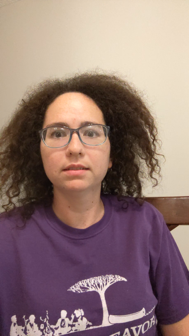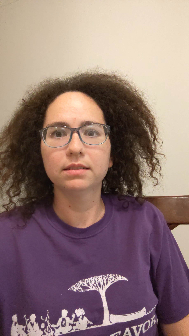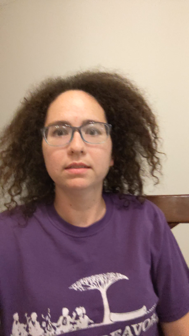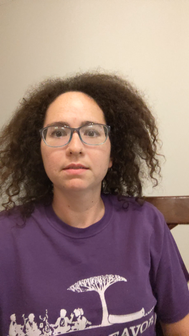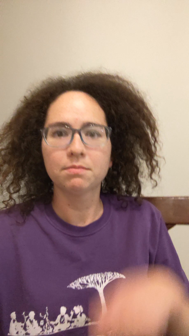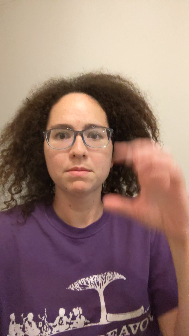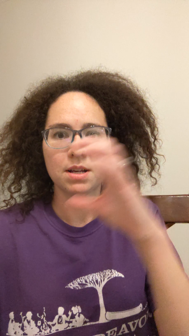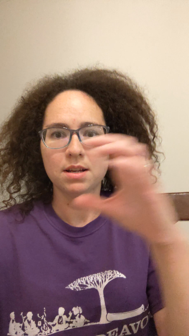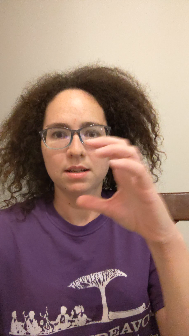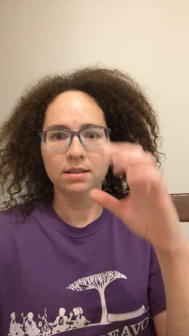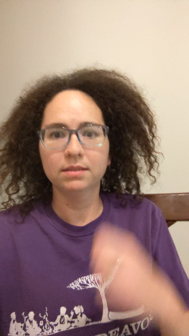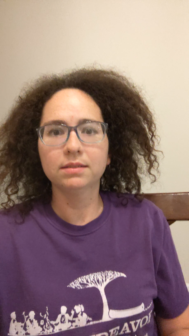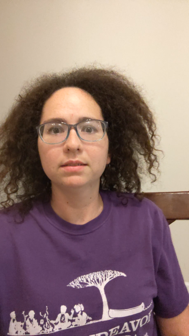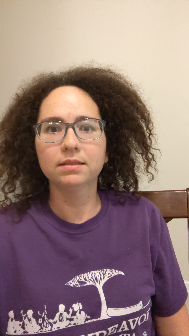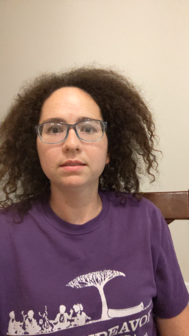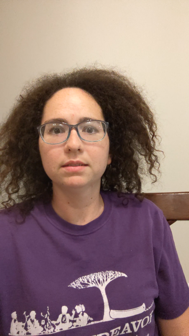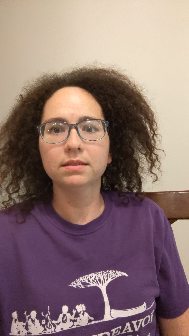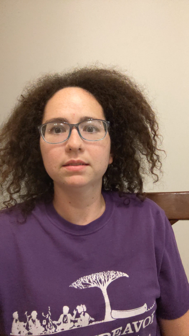ball